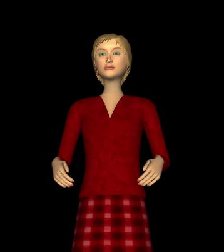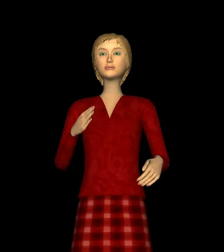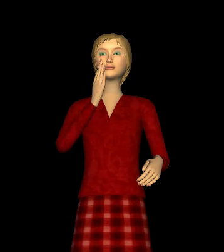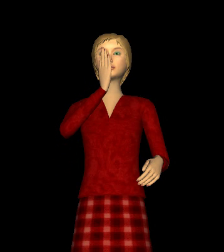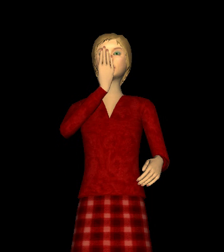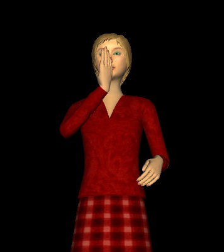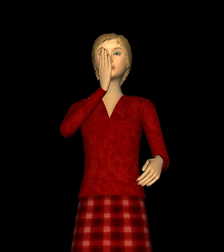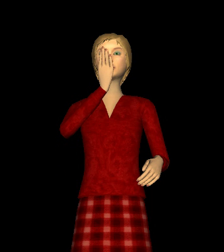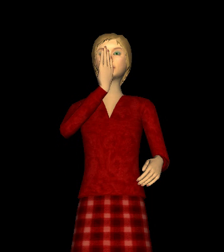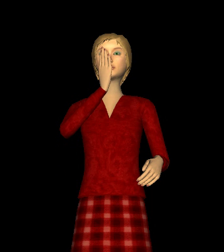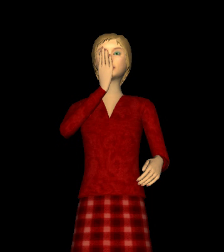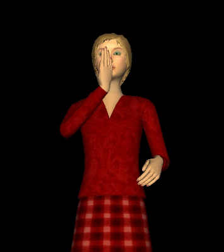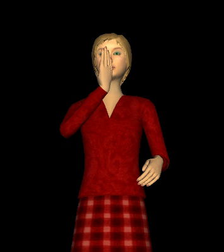مرآة